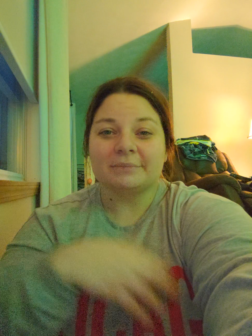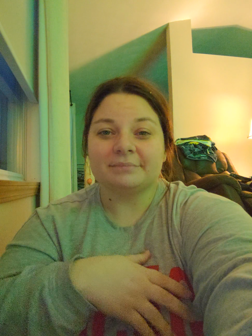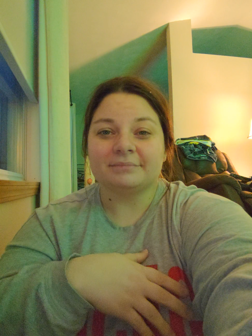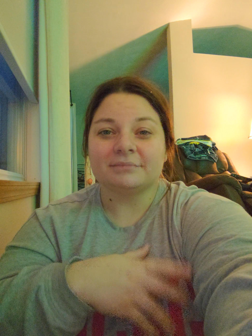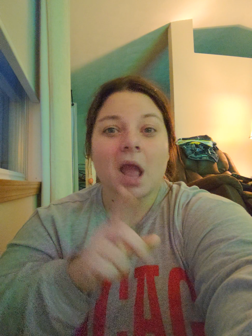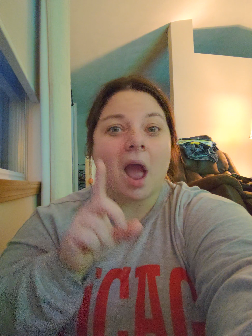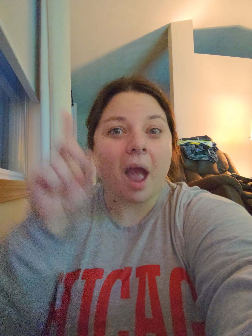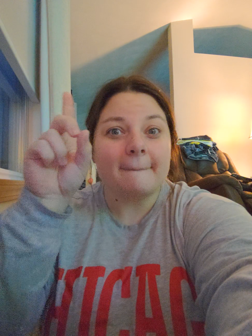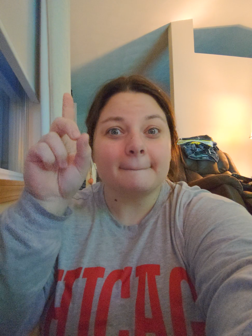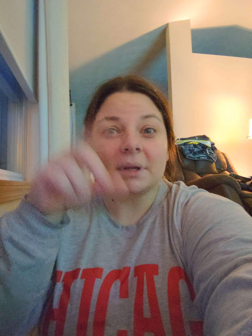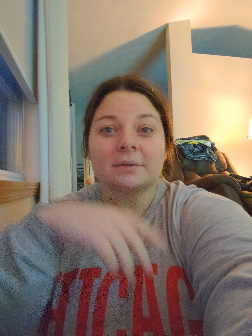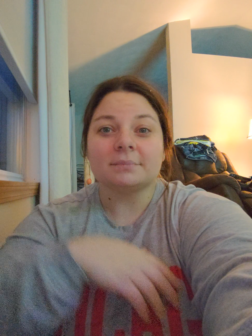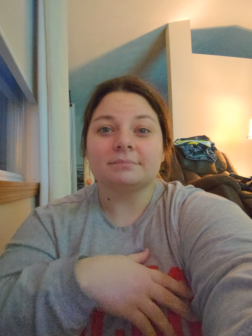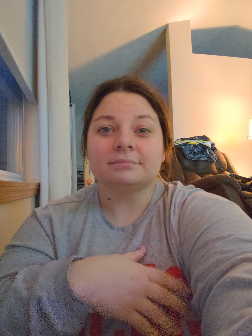up